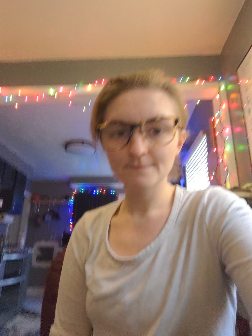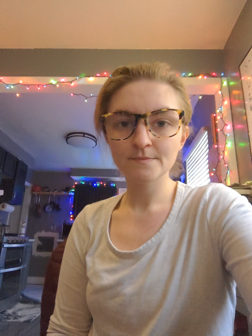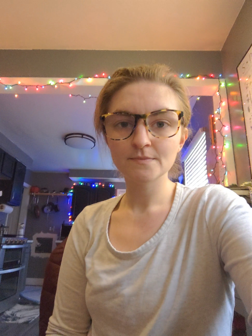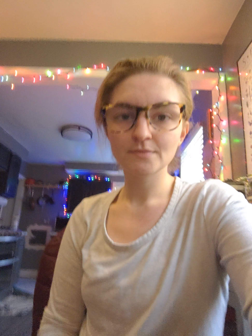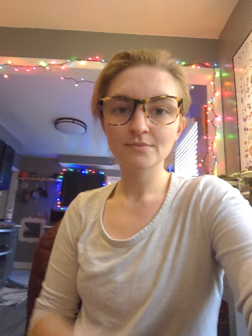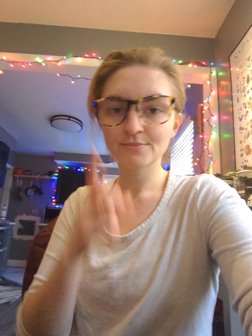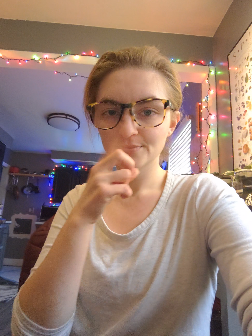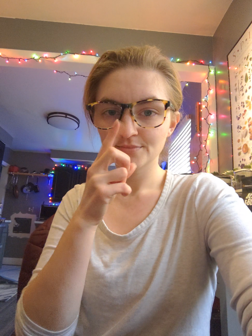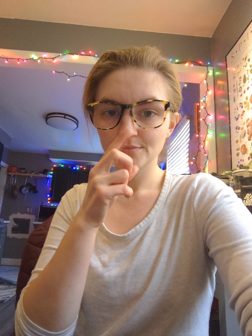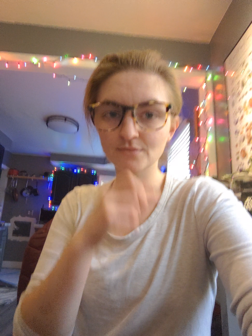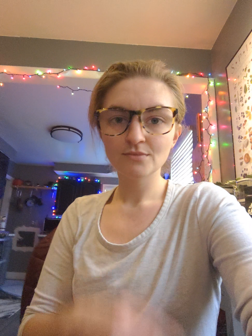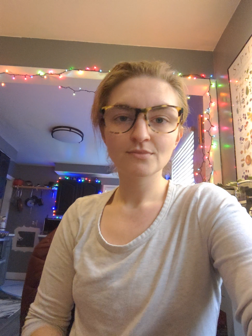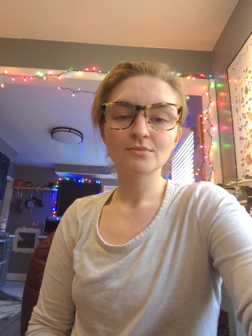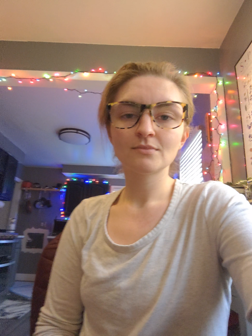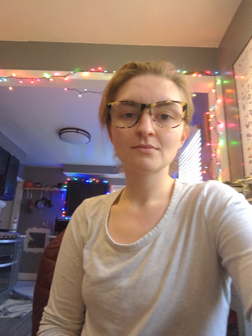mouse